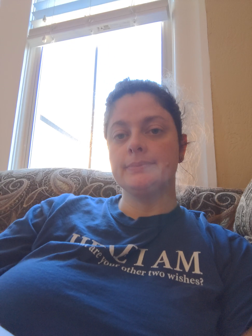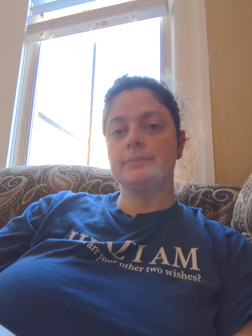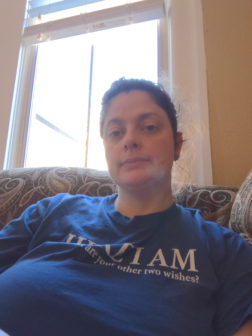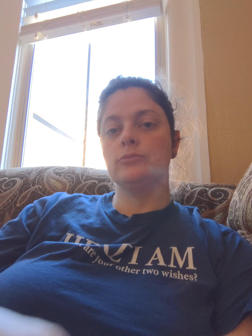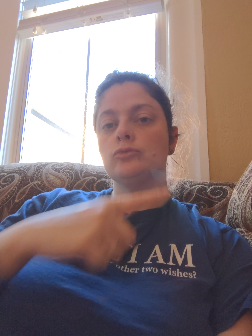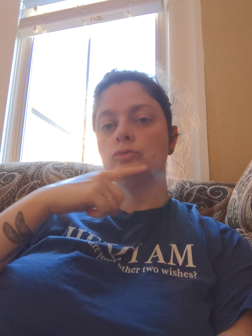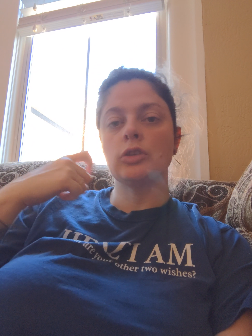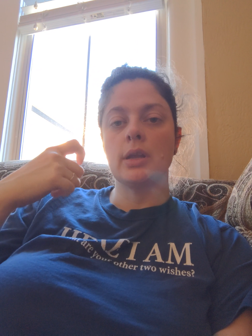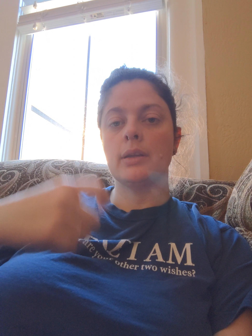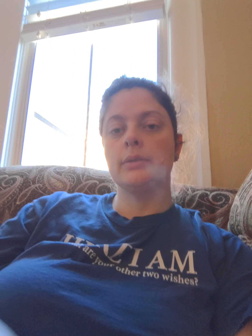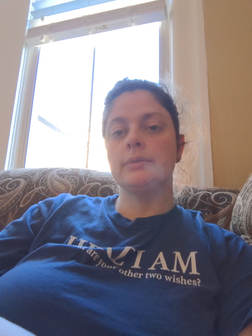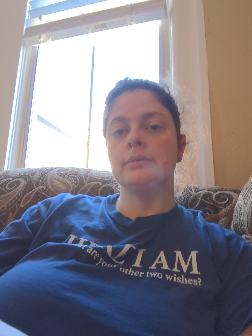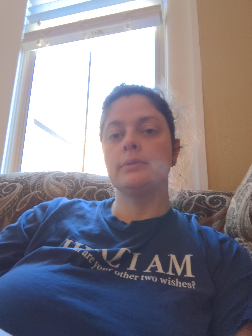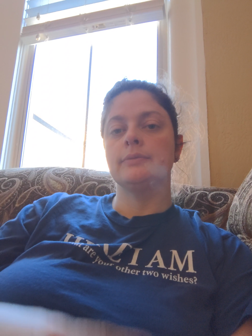dry